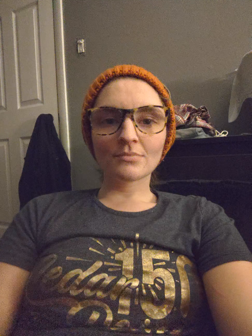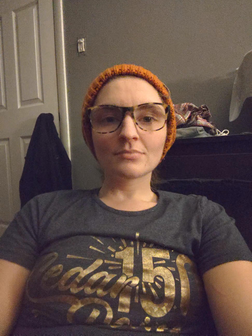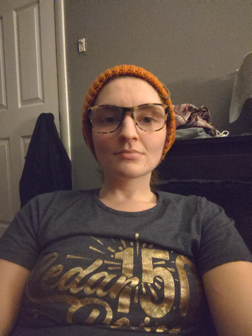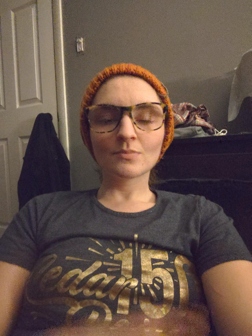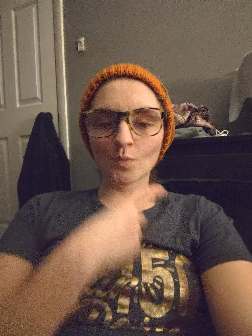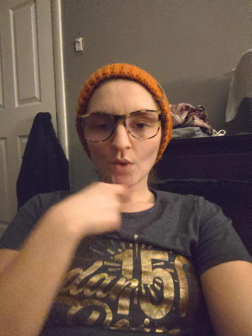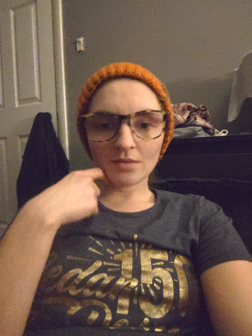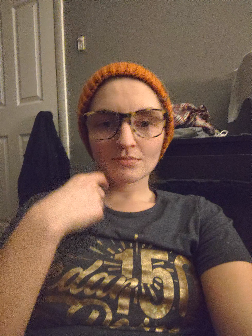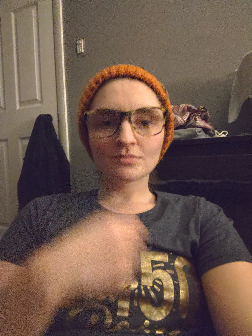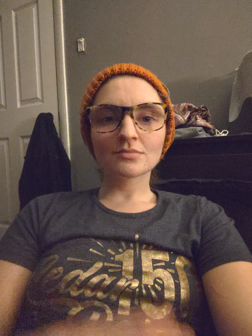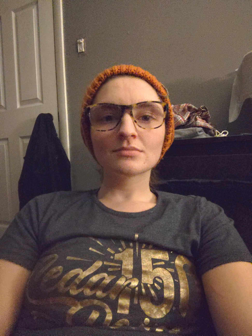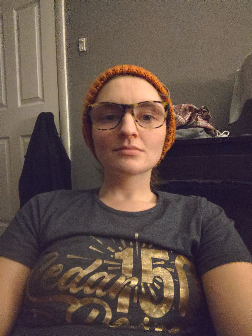dry